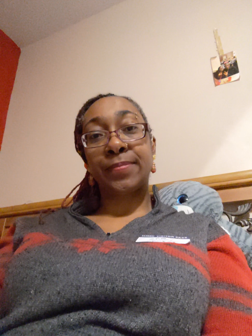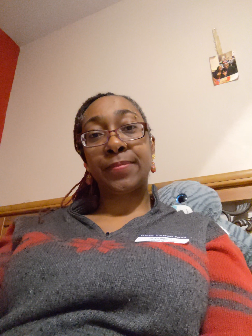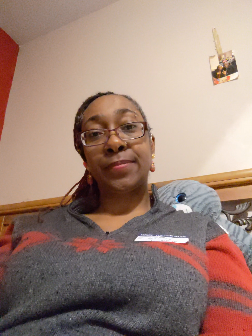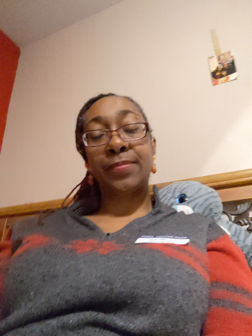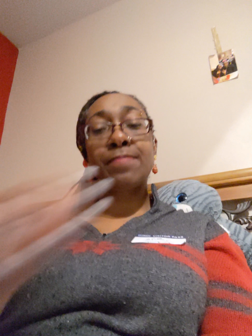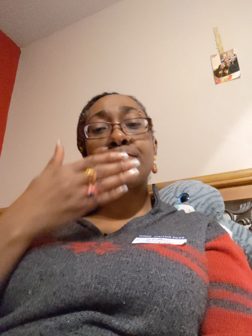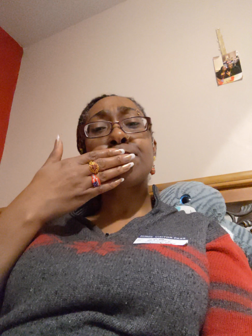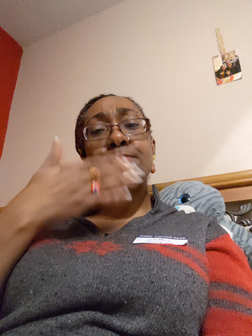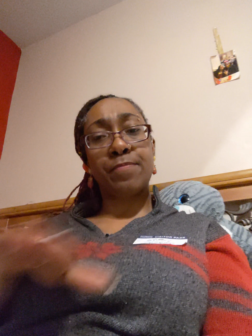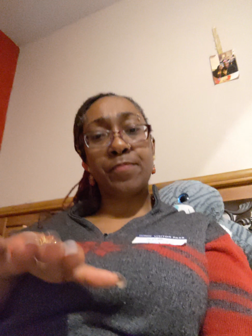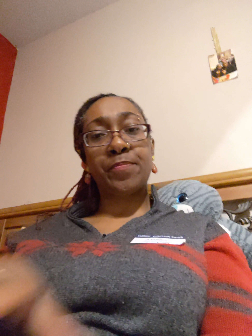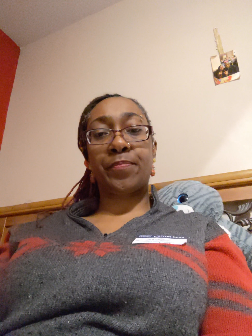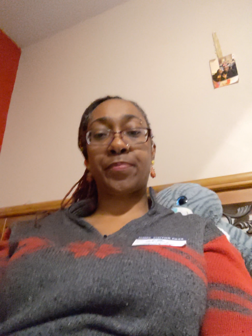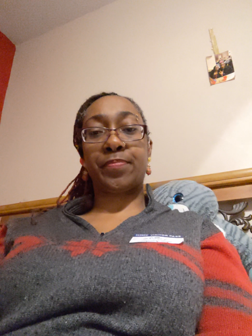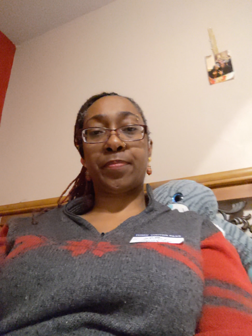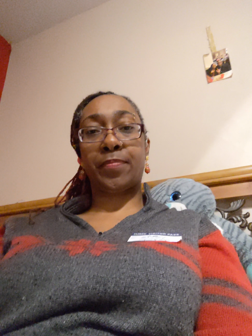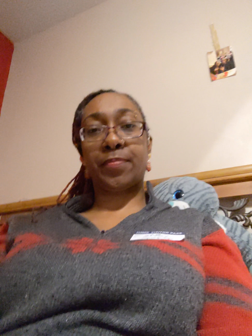bad